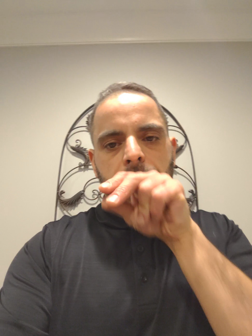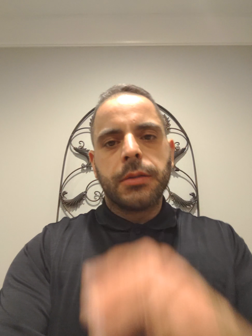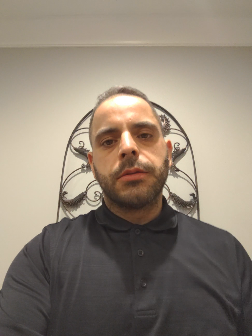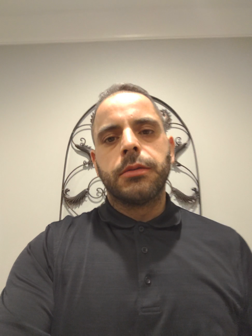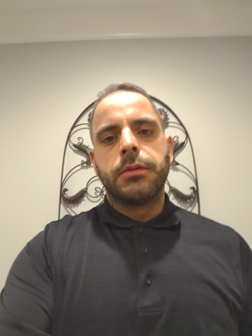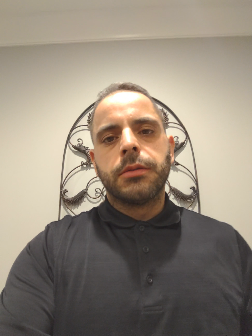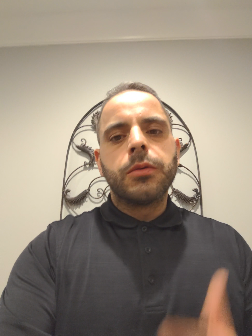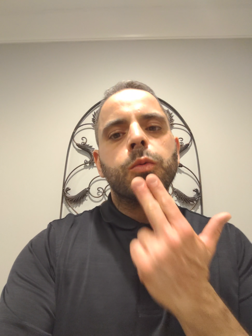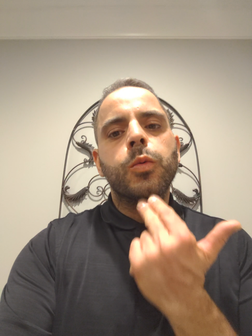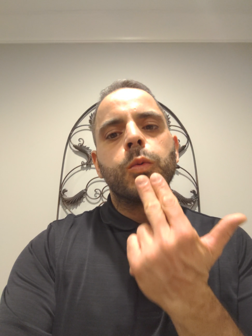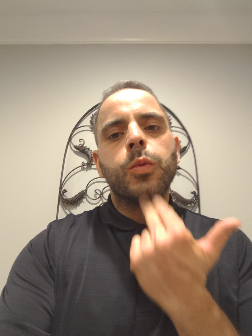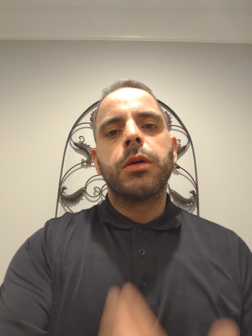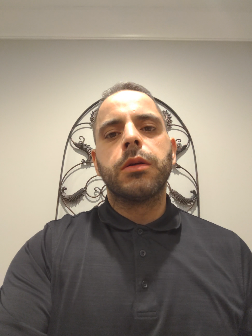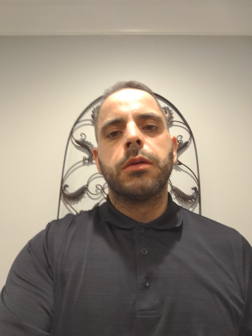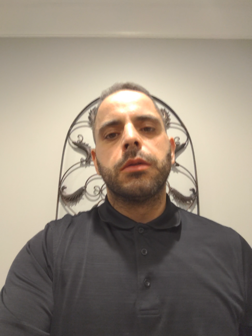cute